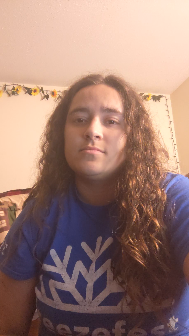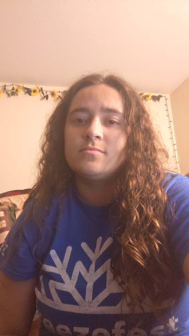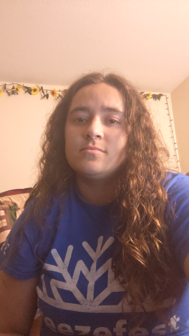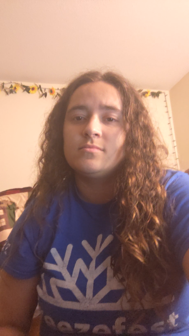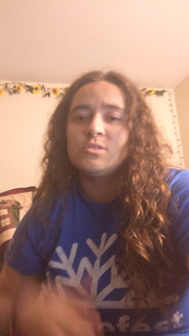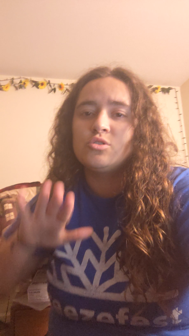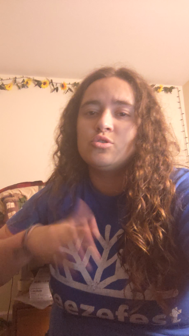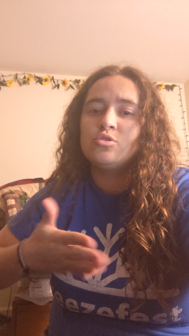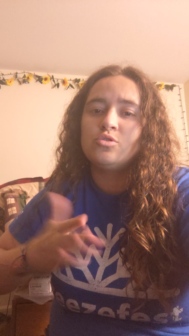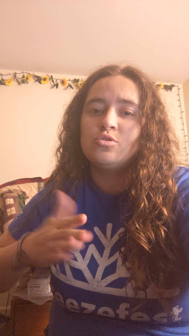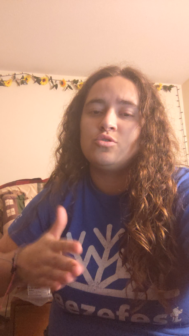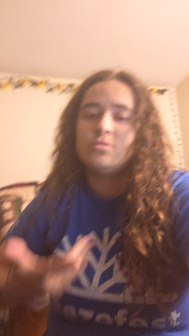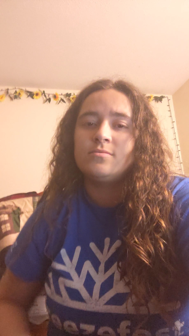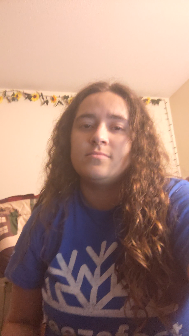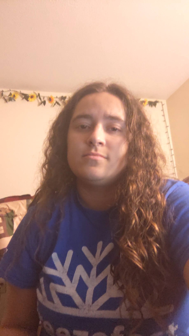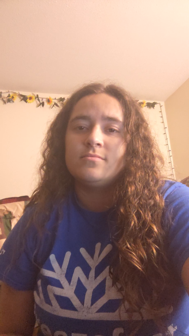cook